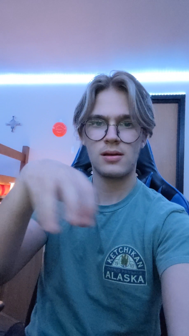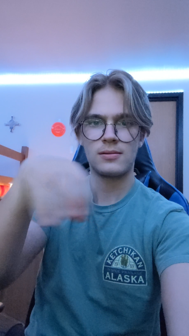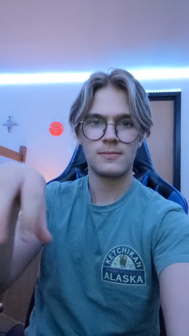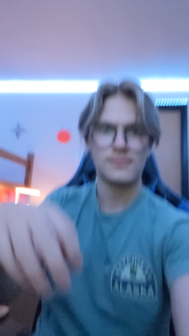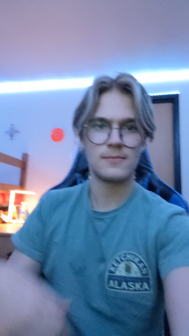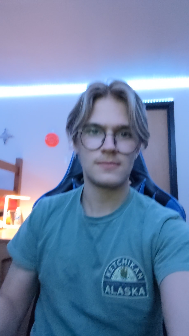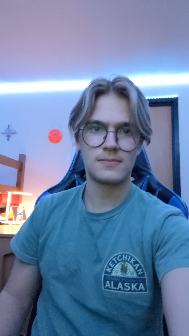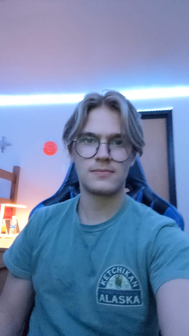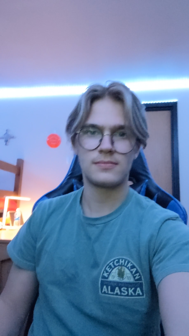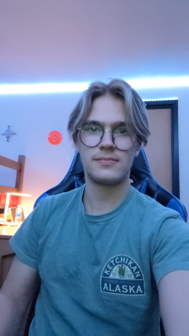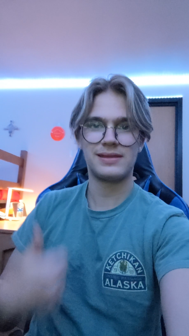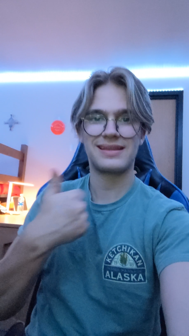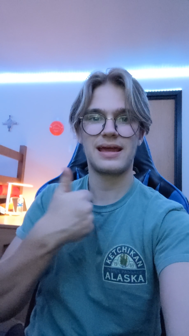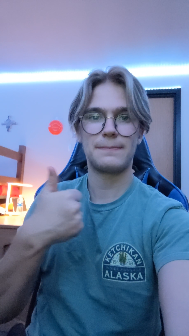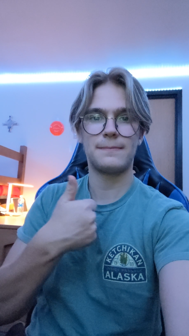game